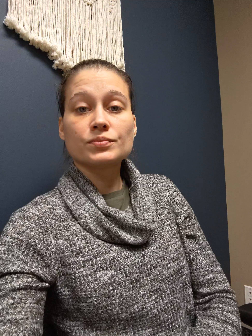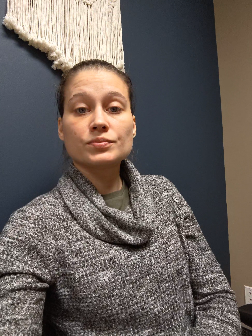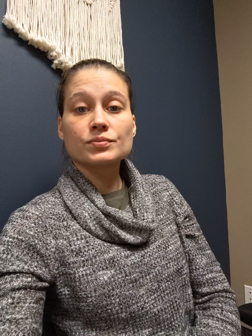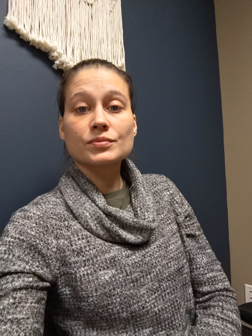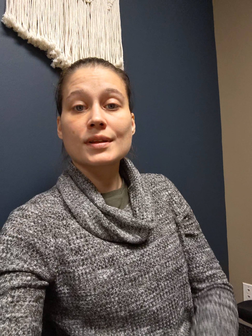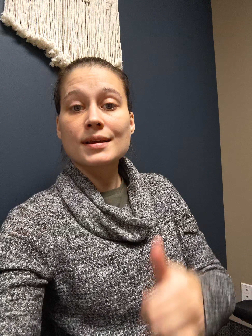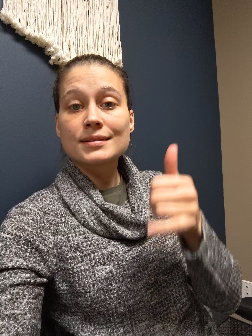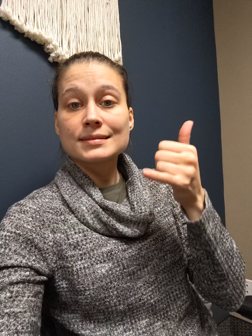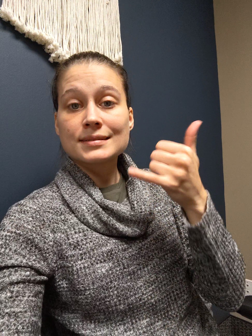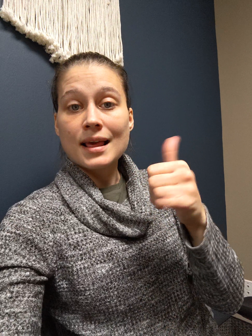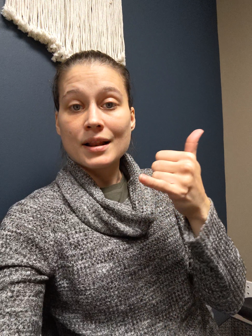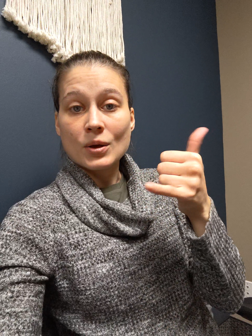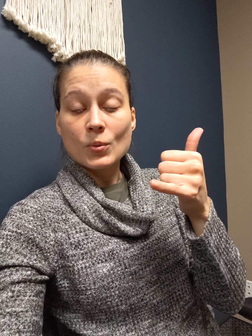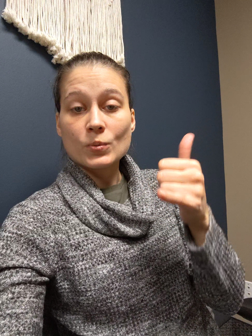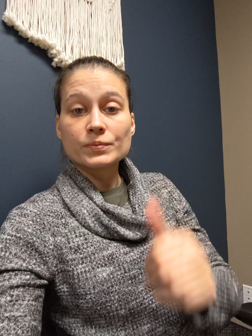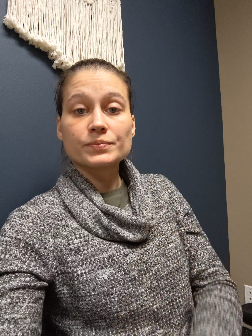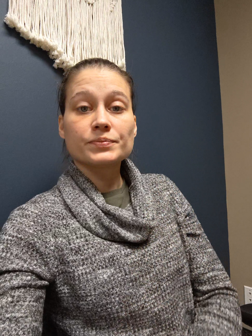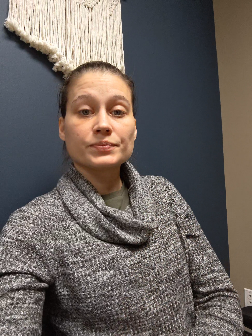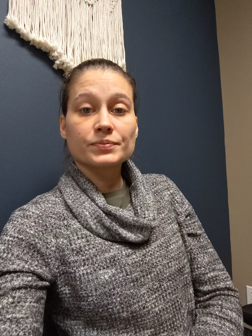yellow